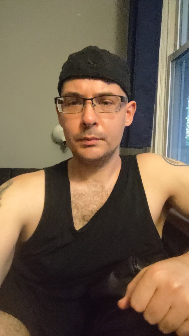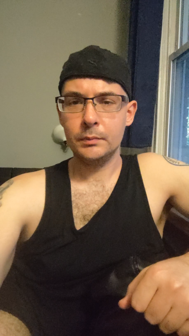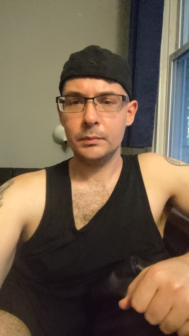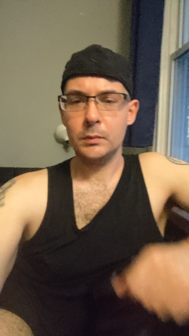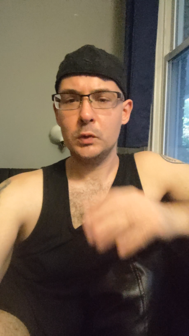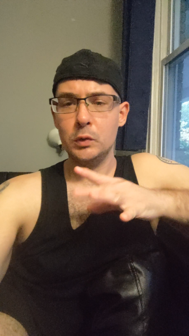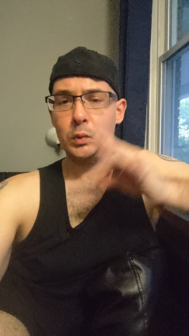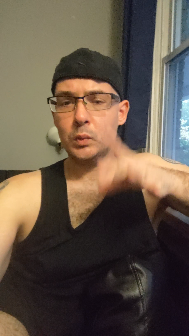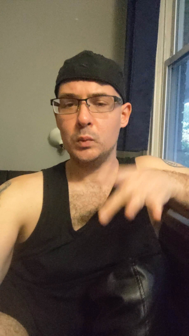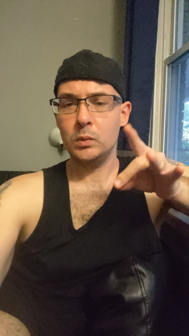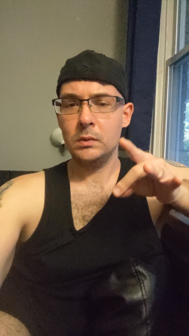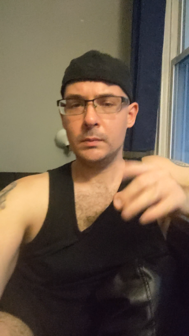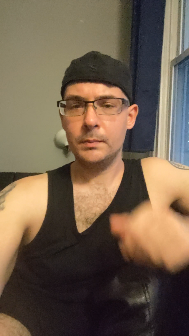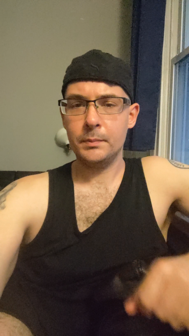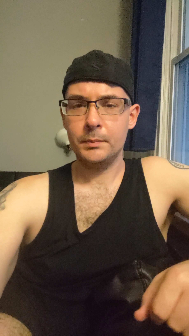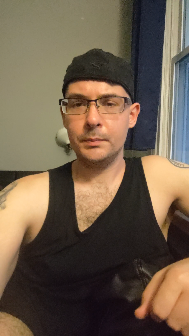choose